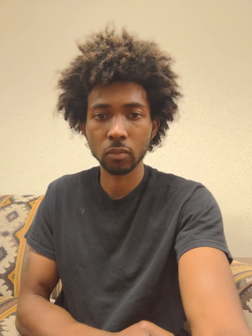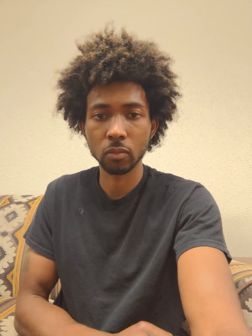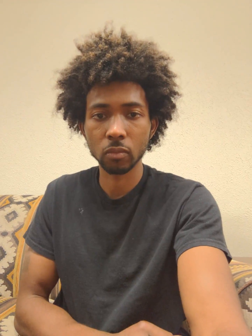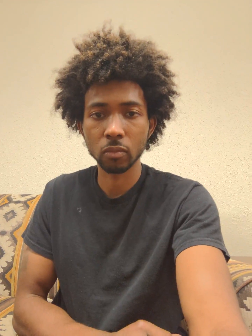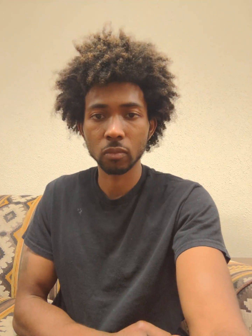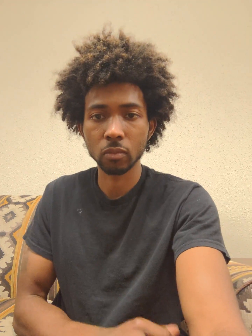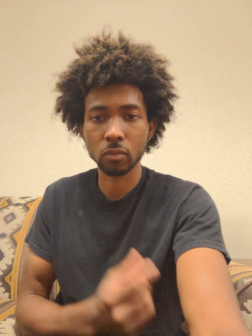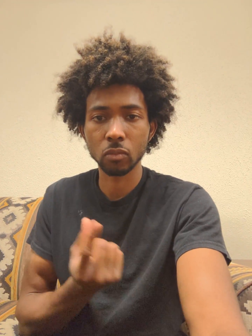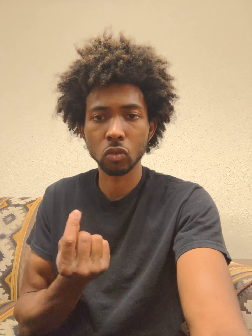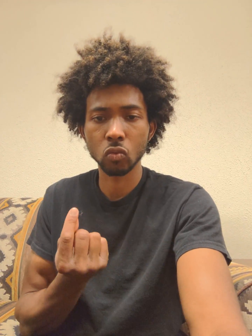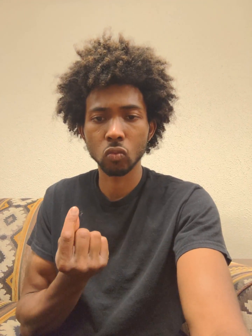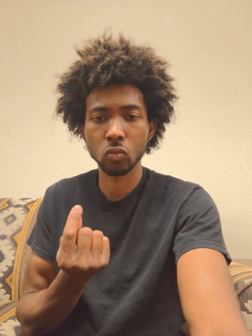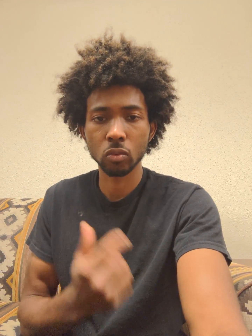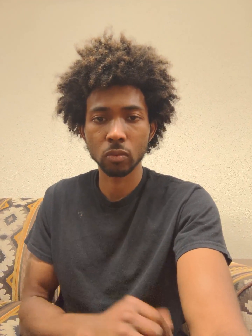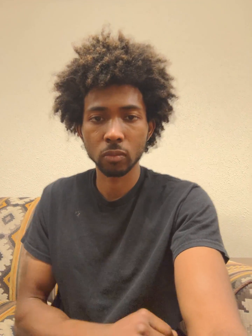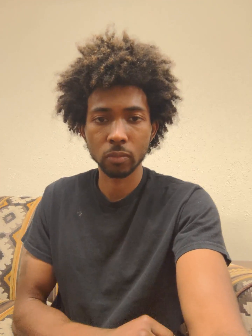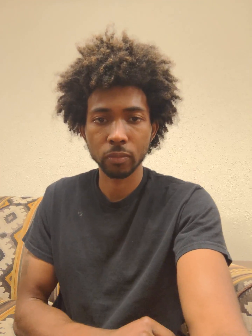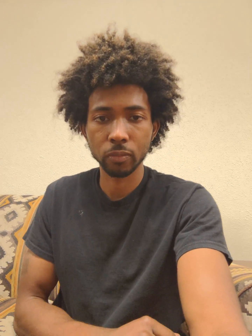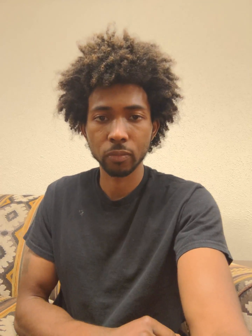do